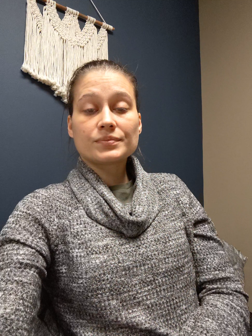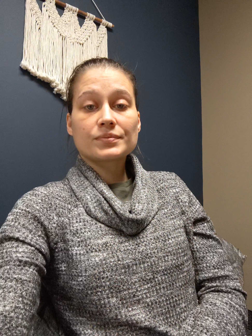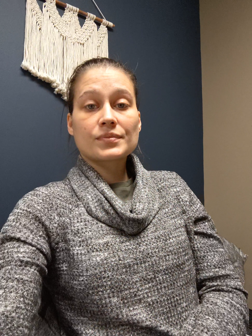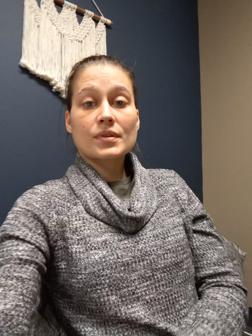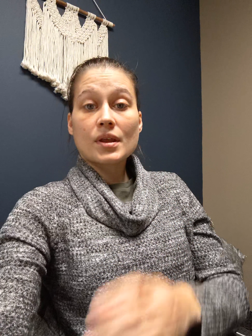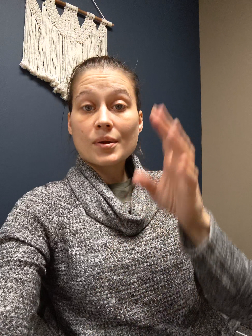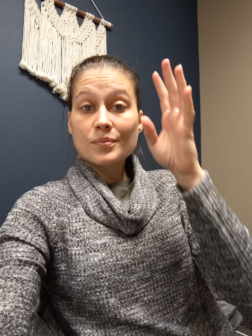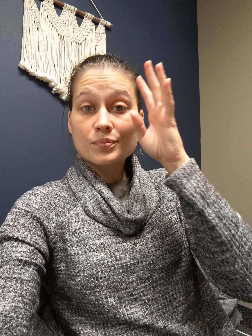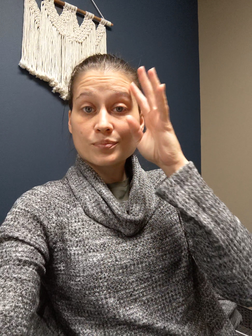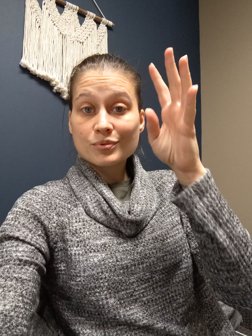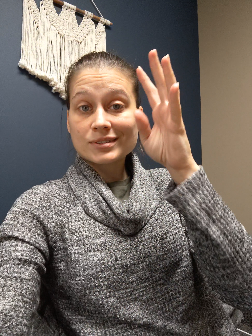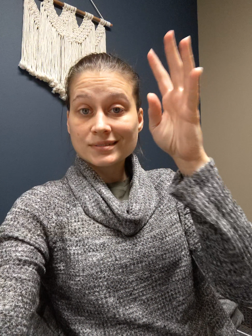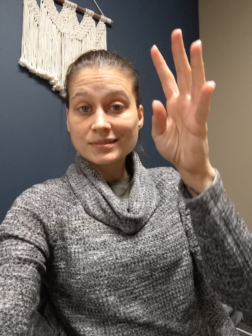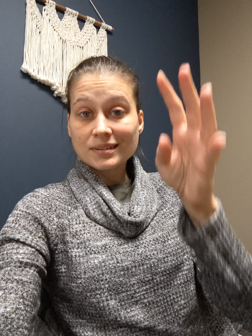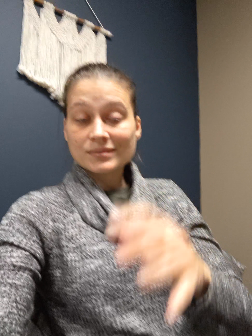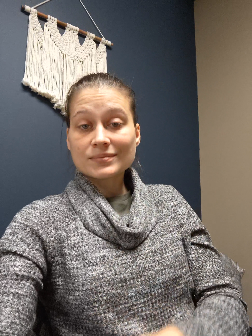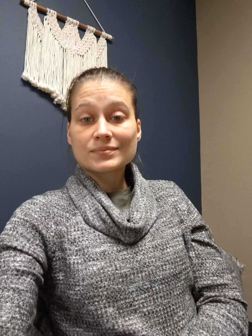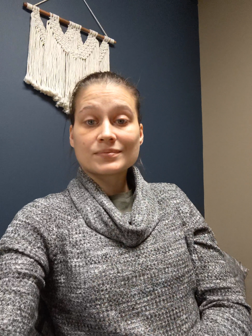pretend